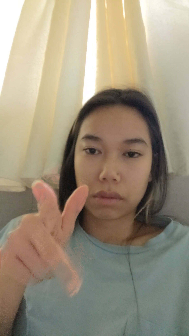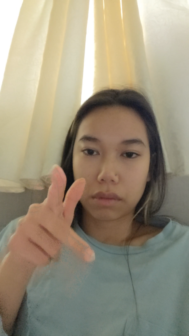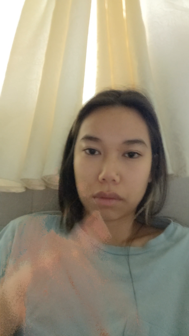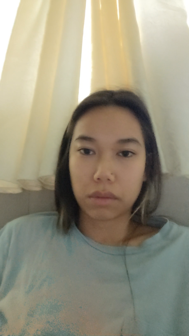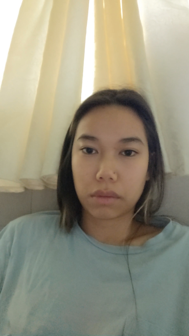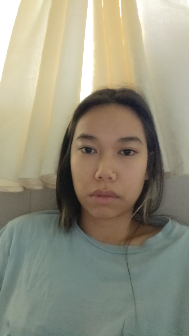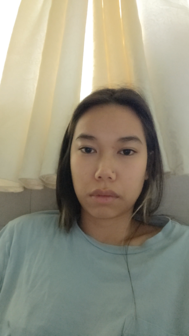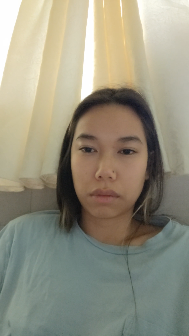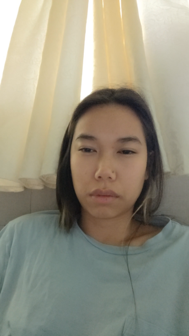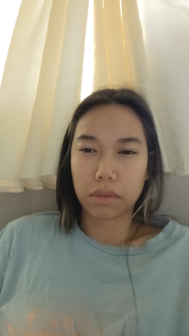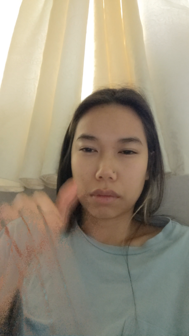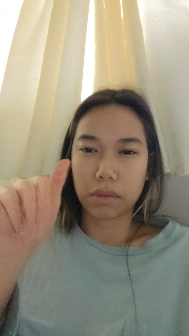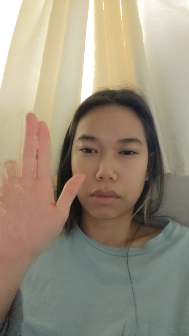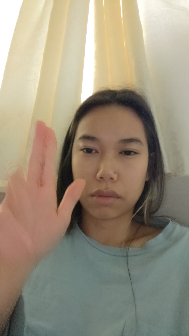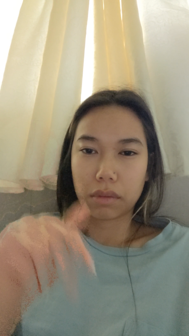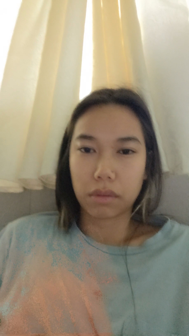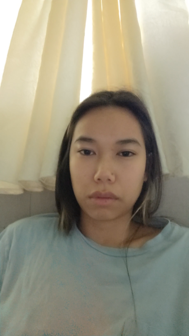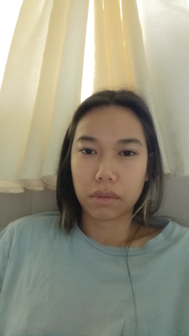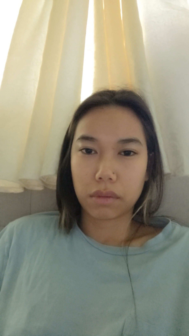lick